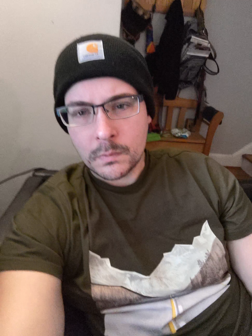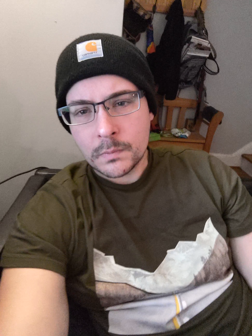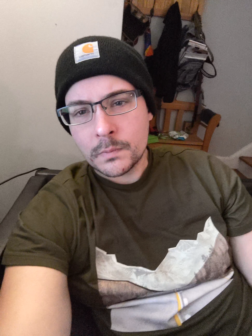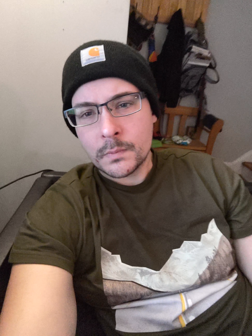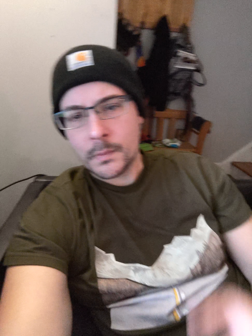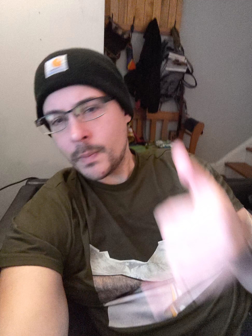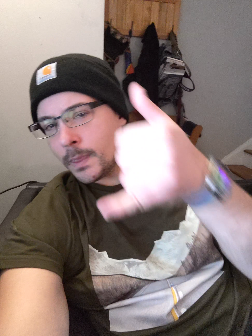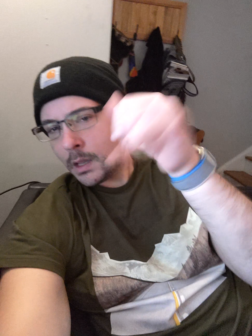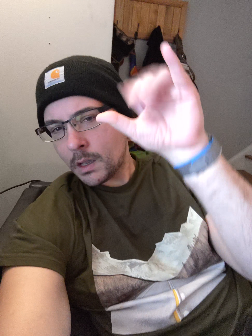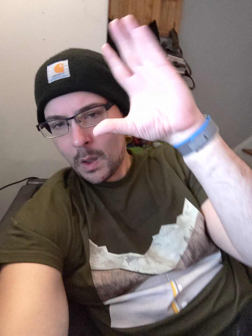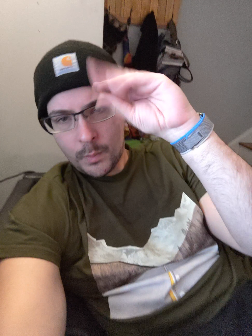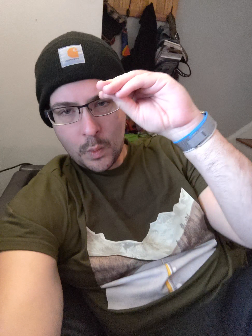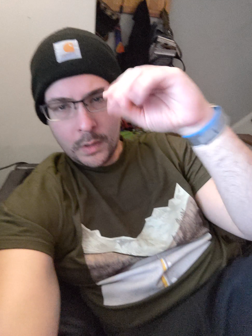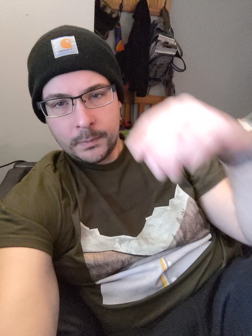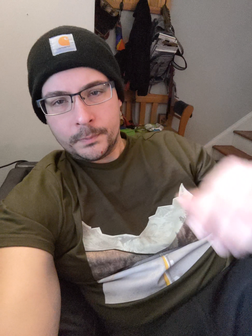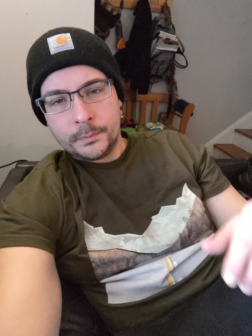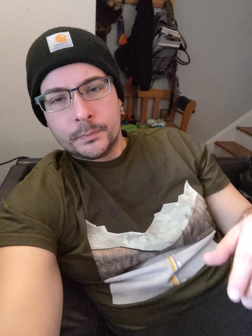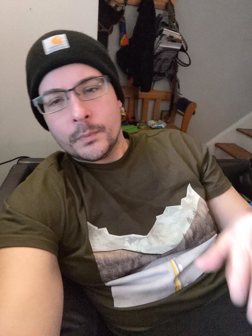cowboy